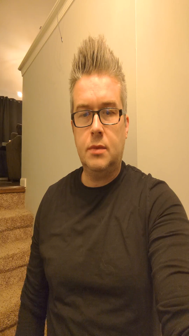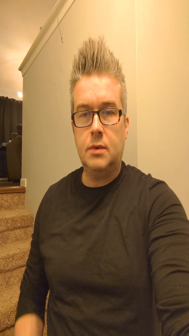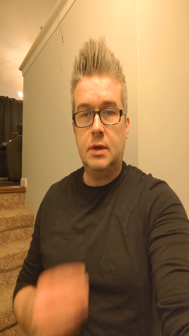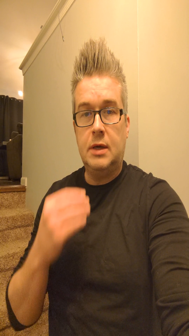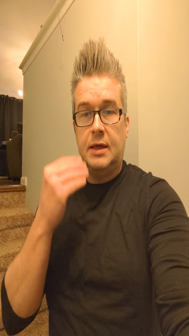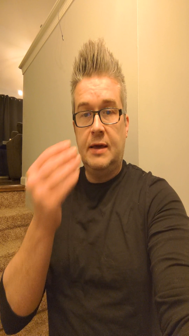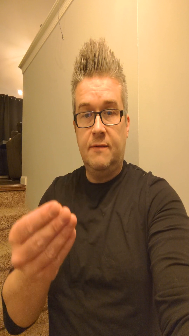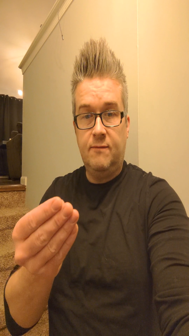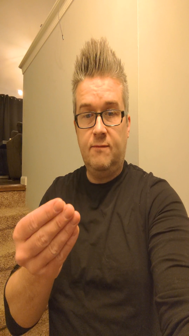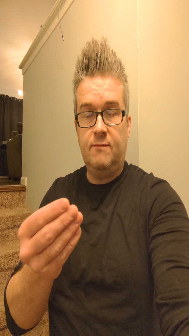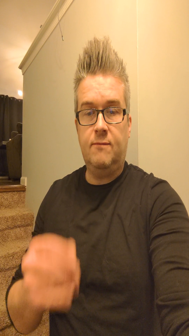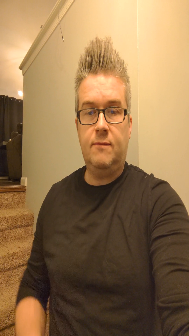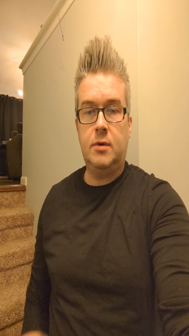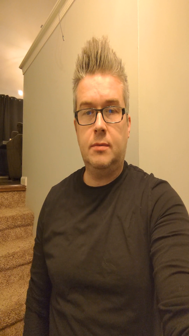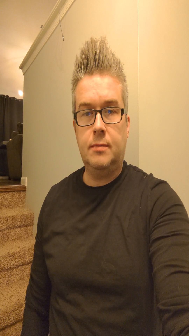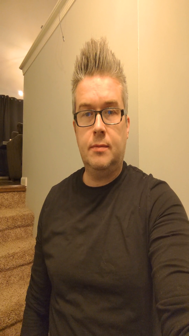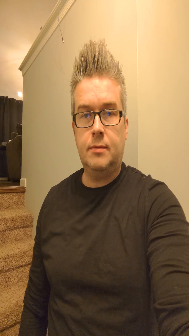give